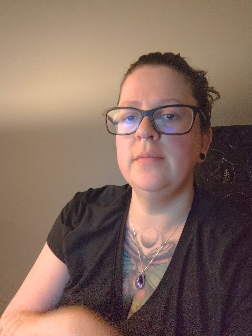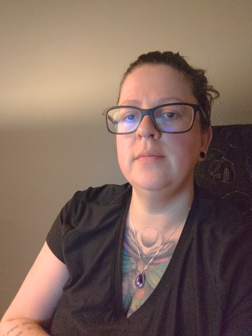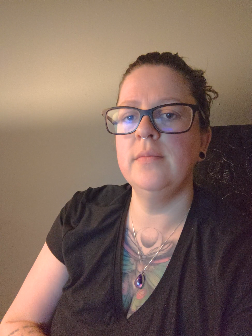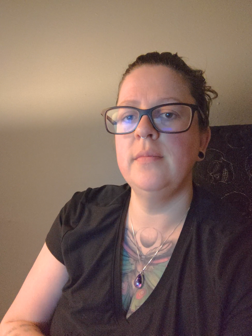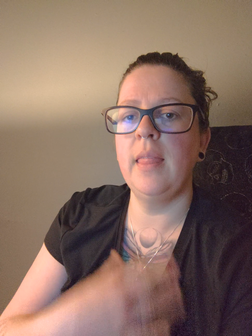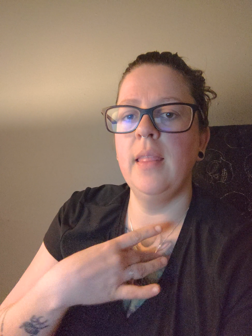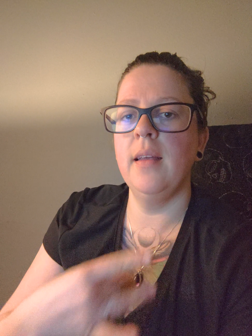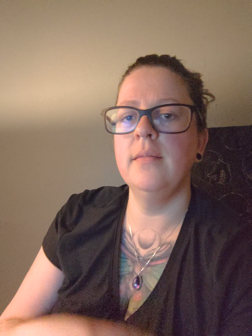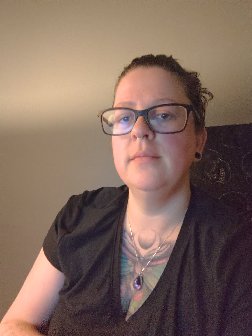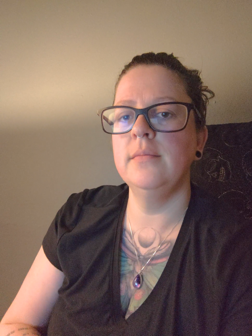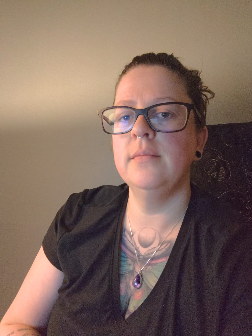like